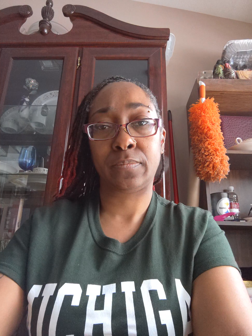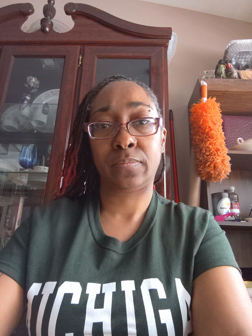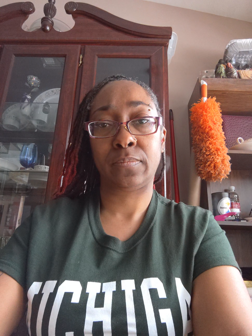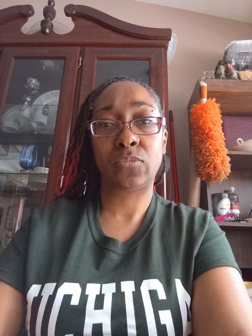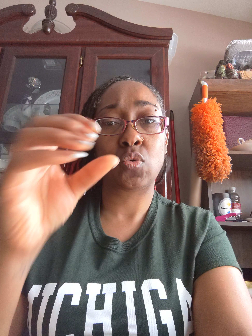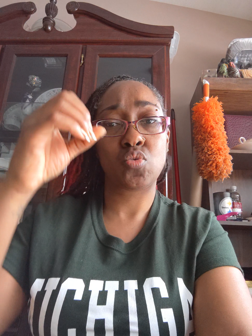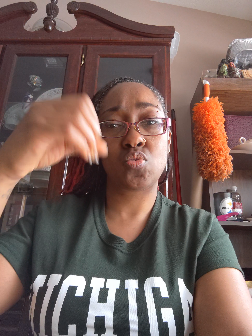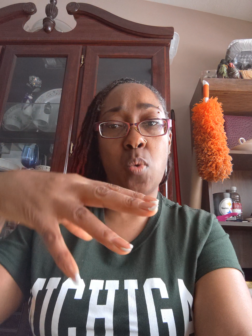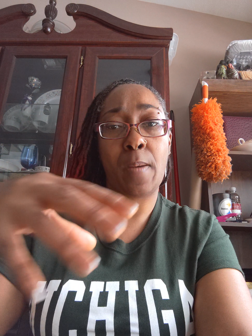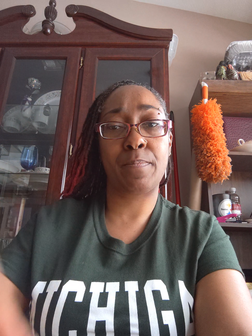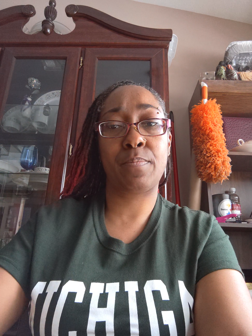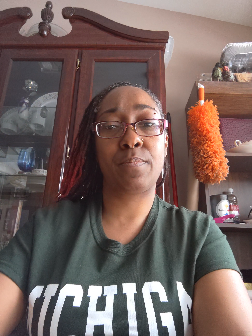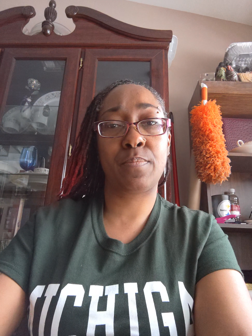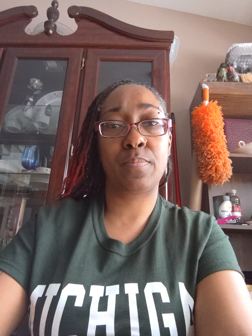drop